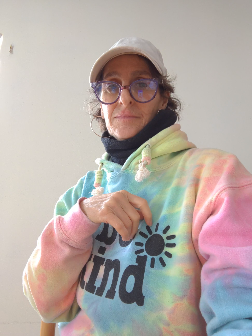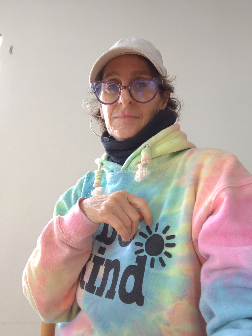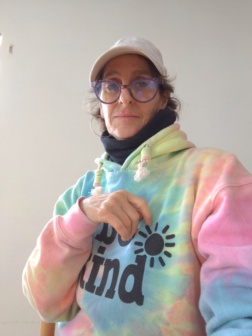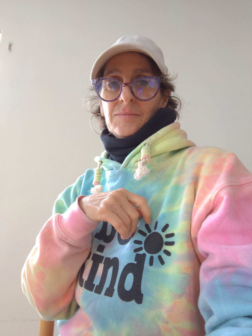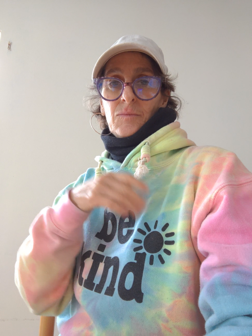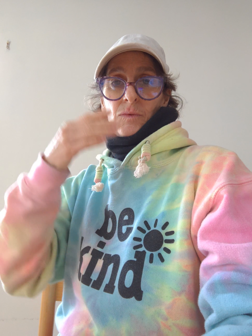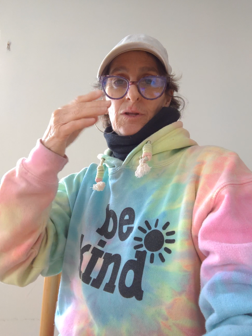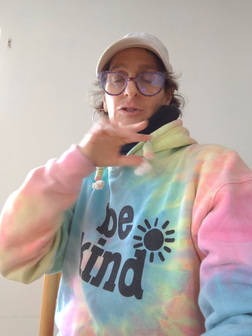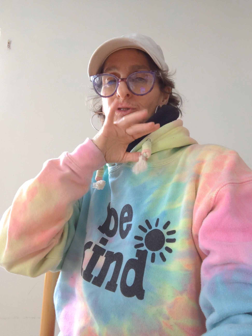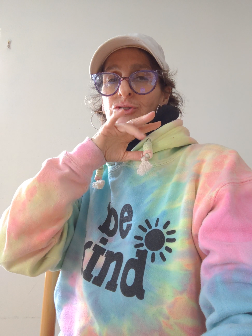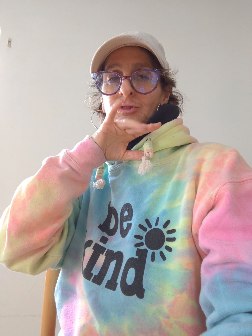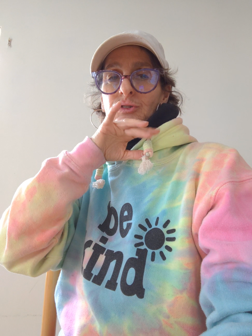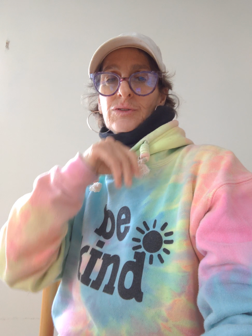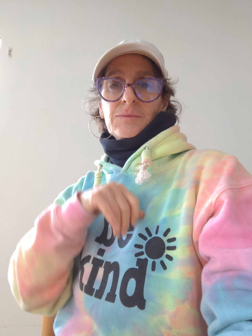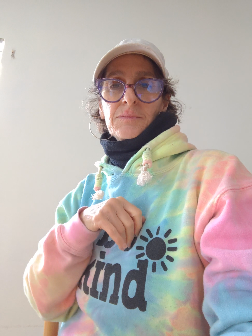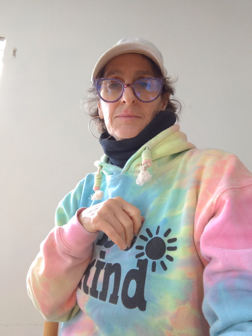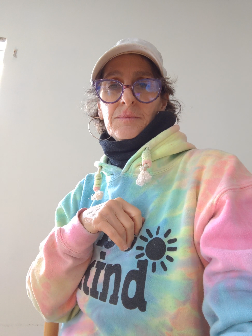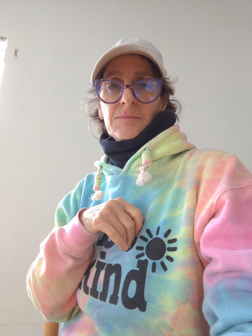dirty